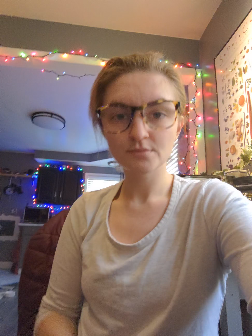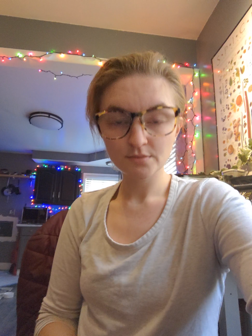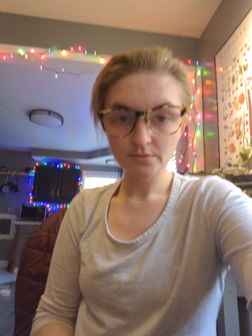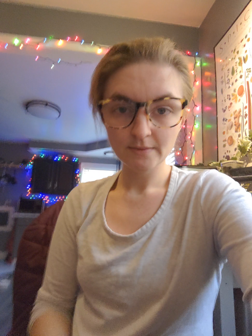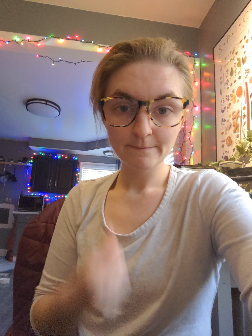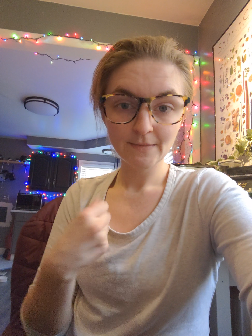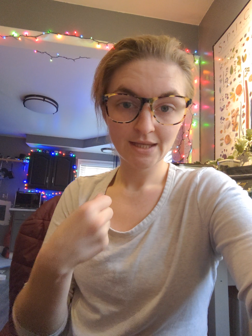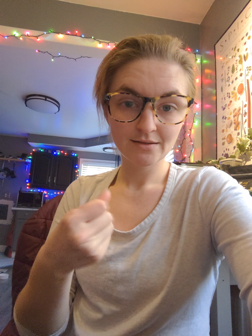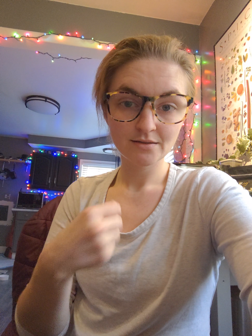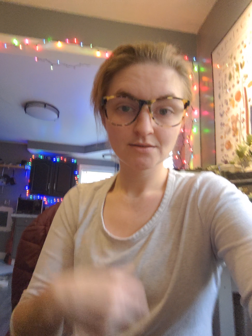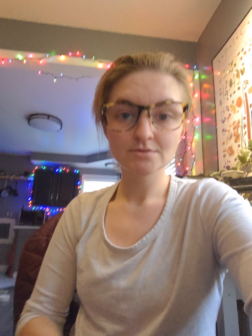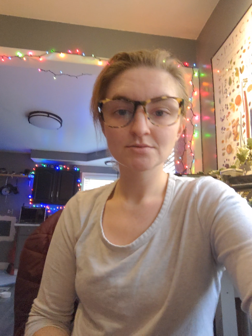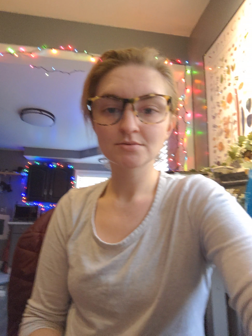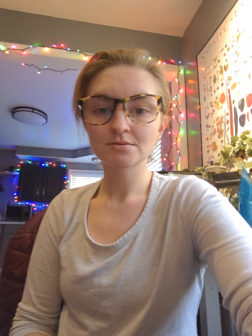make